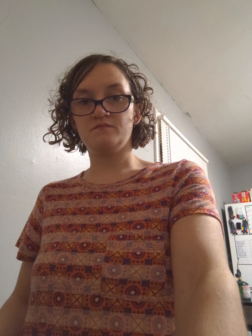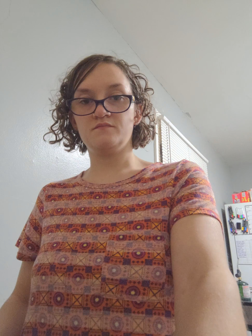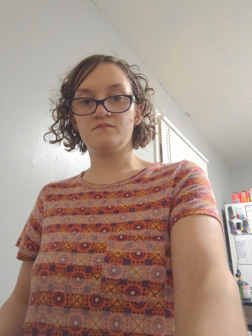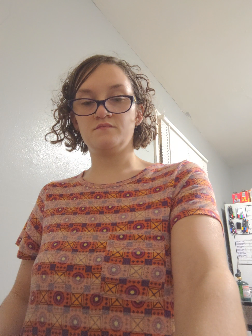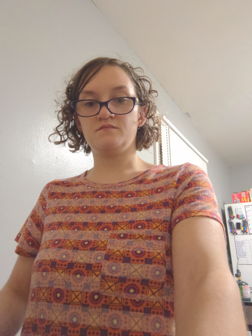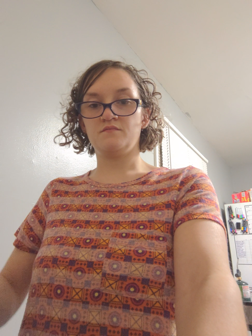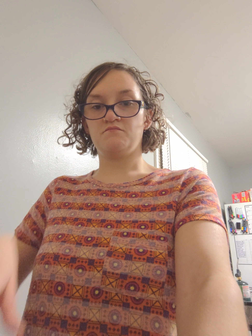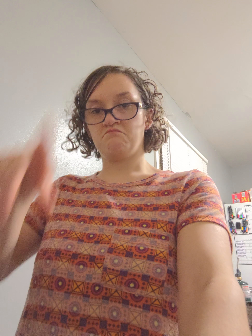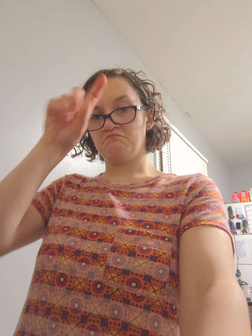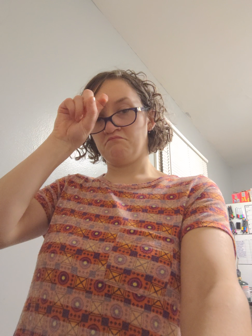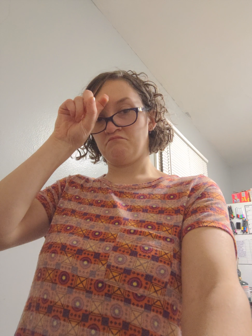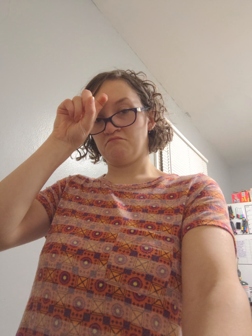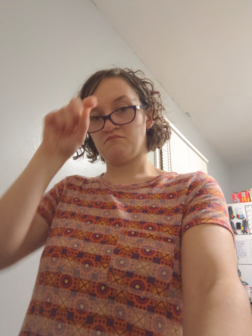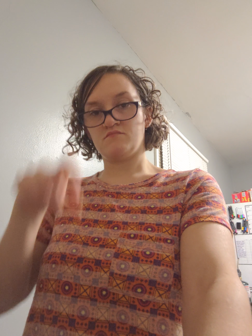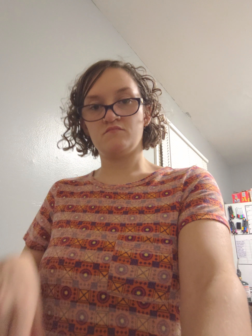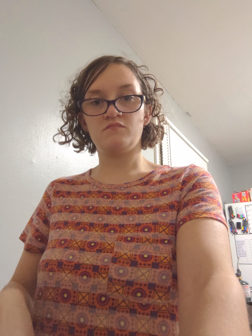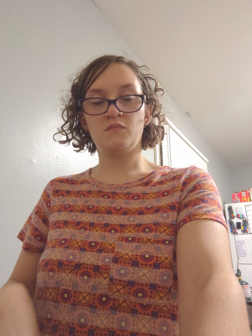puzzle